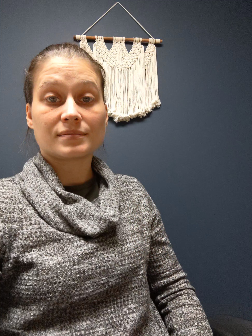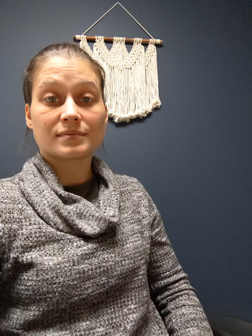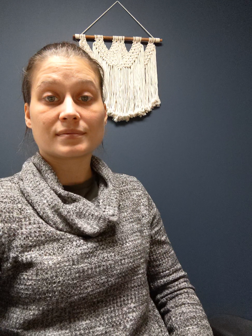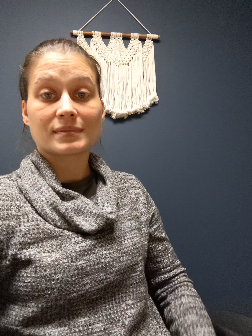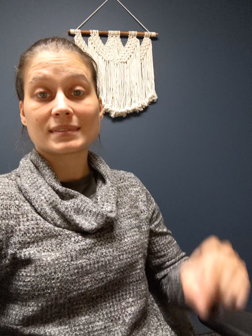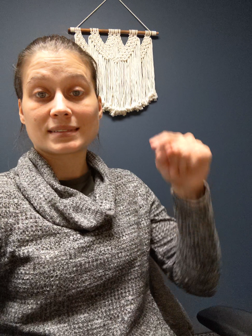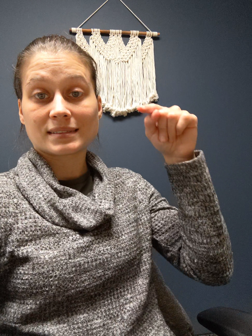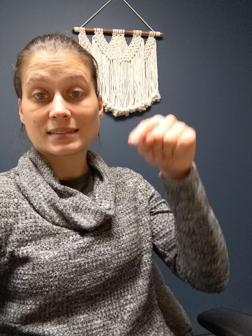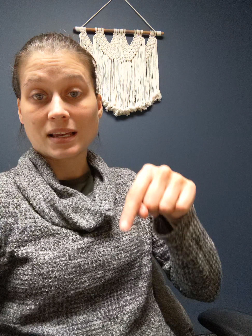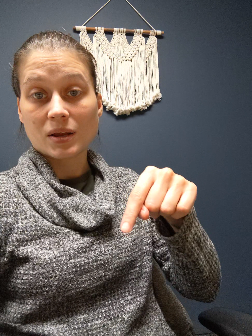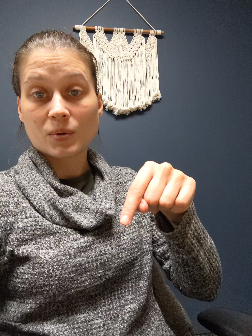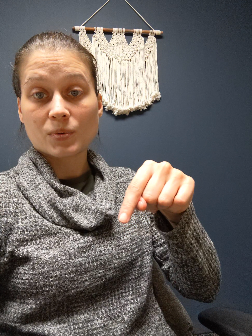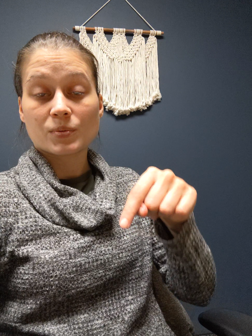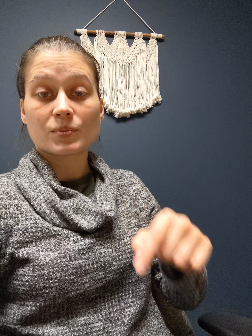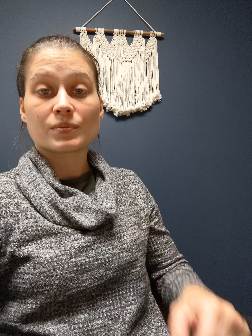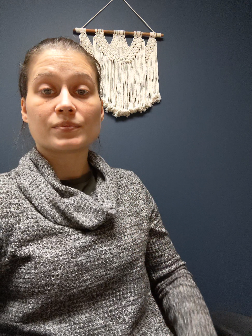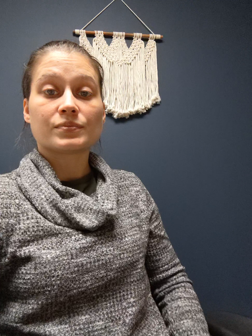down